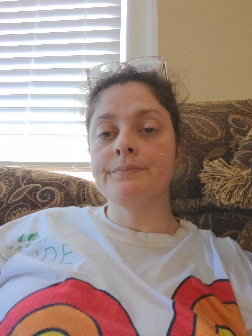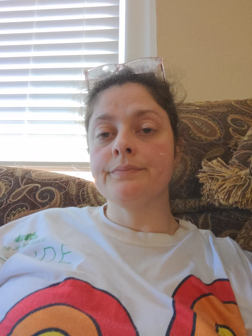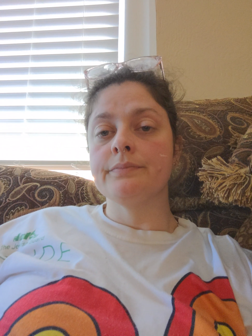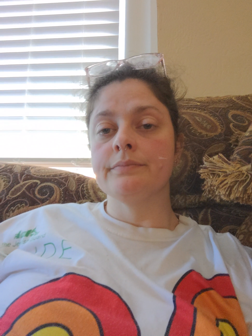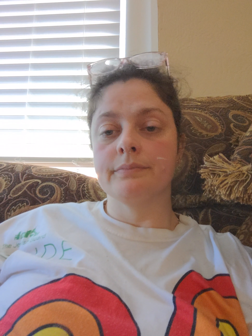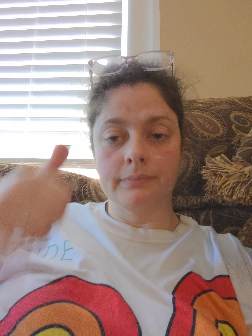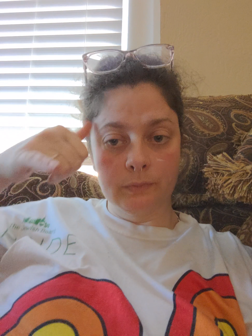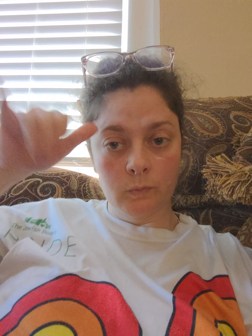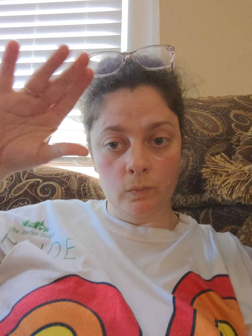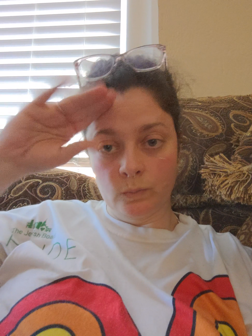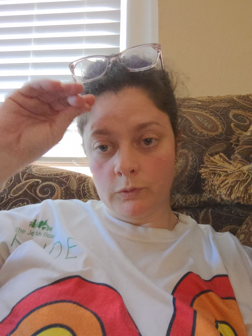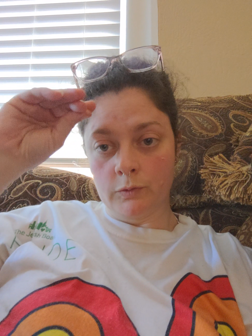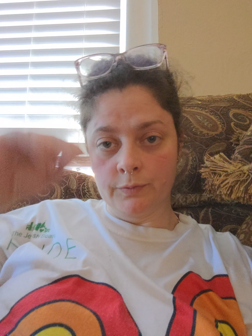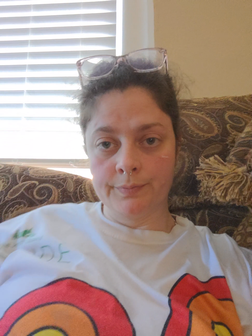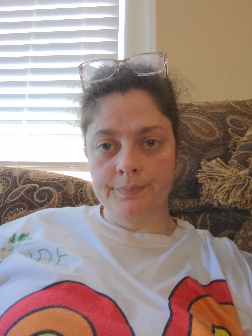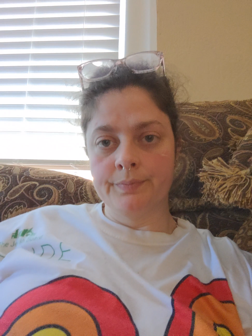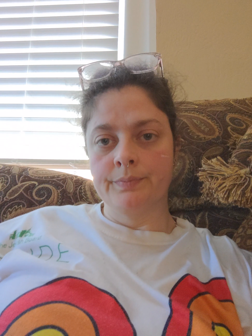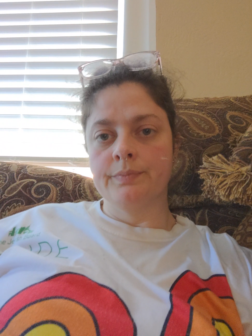cowboy